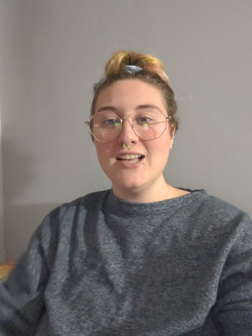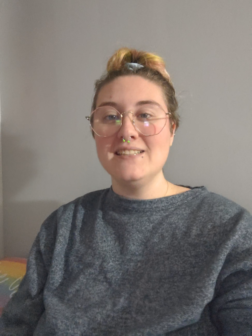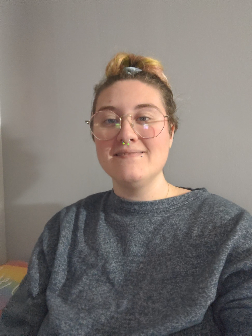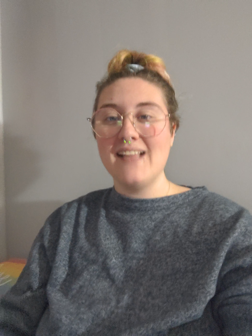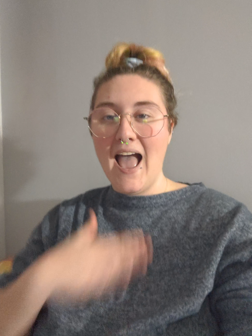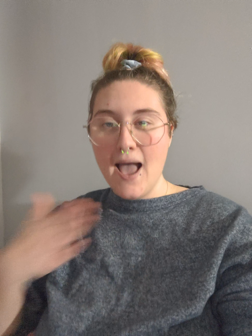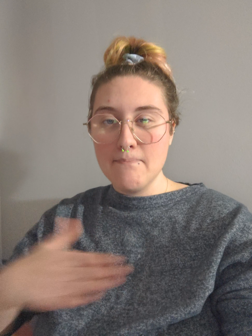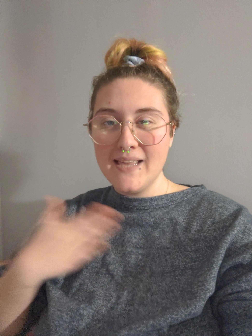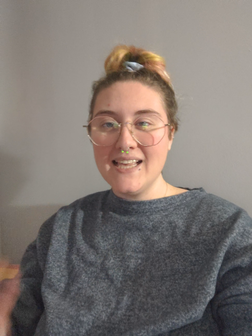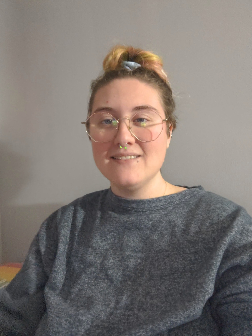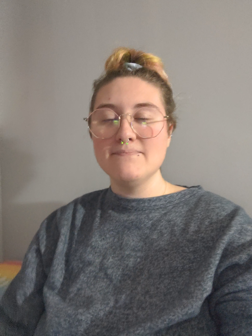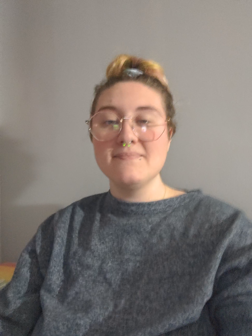happy